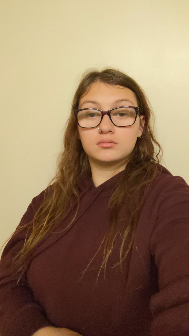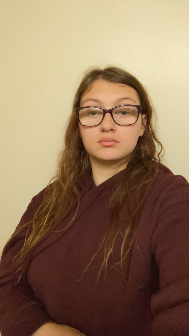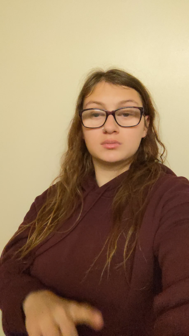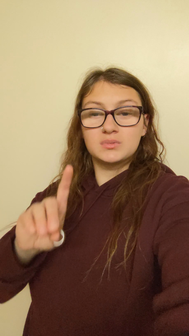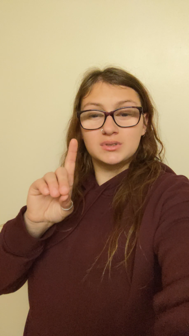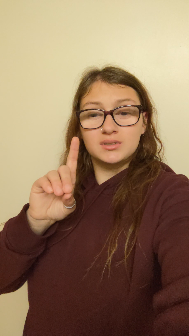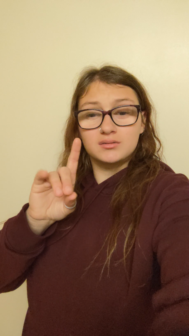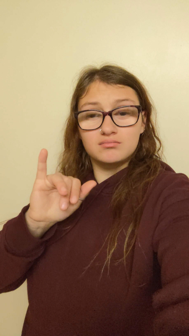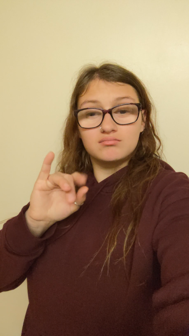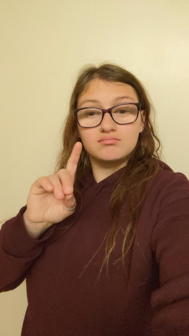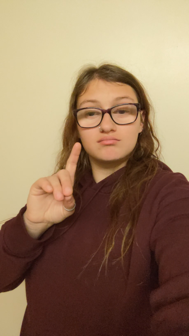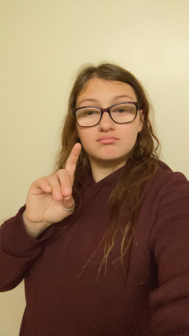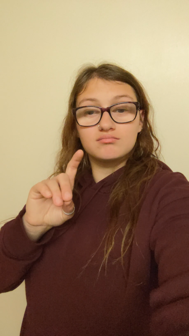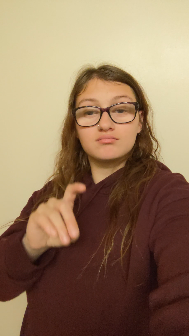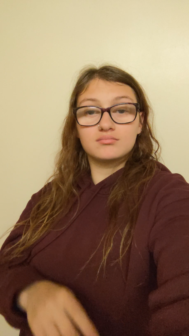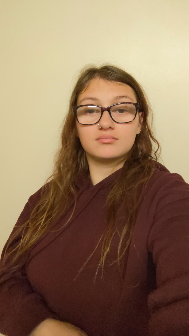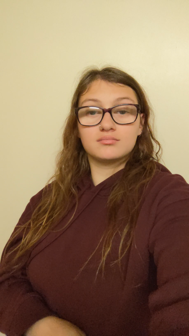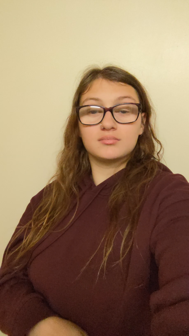did